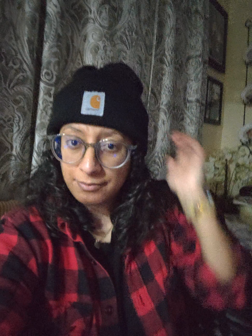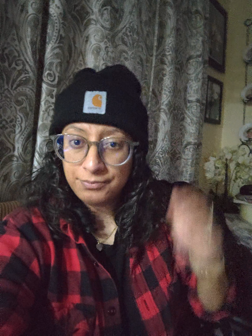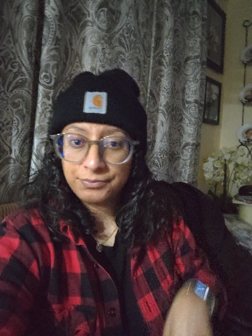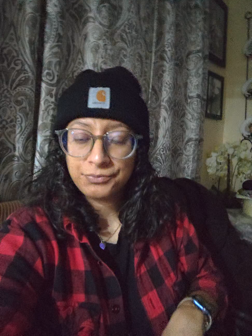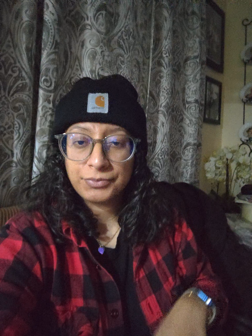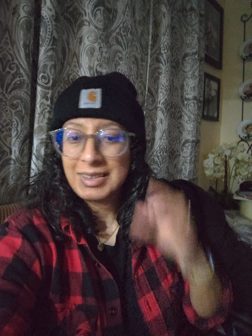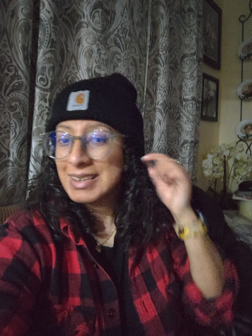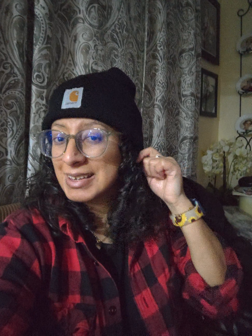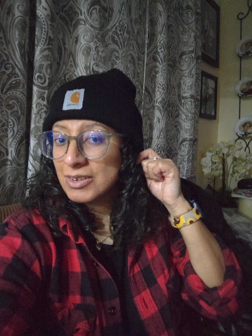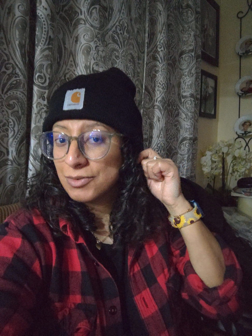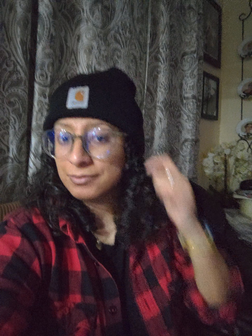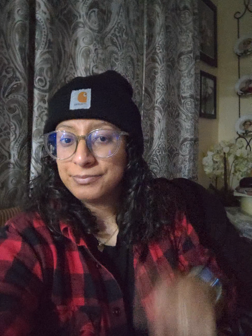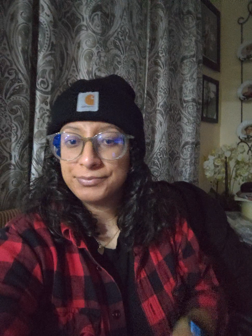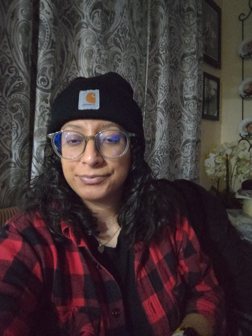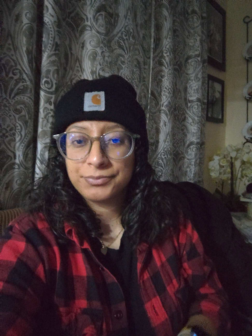ear